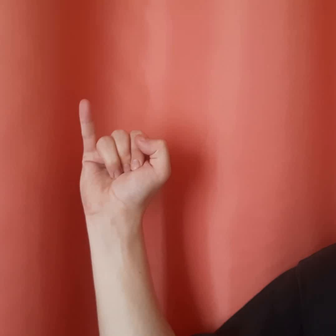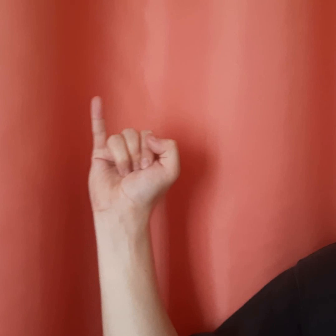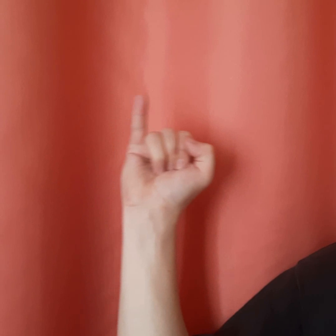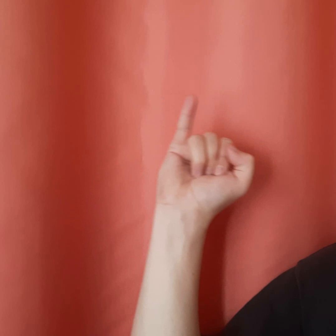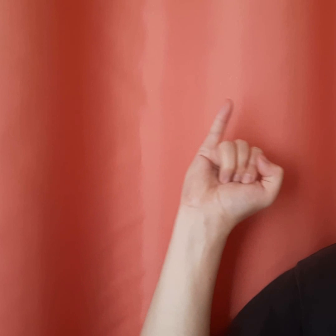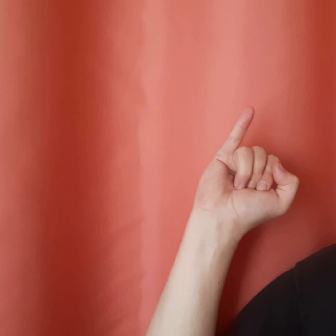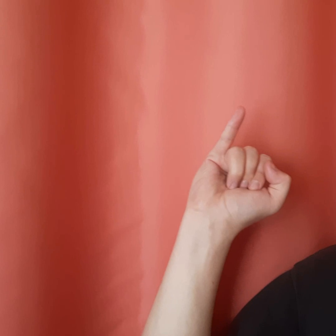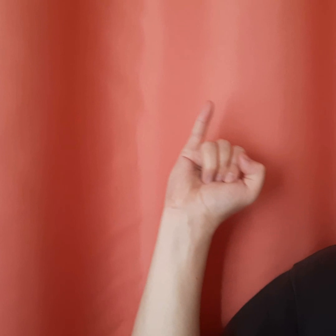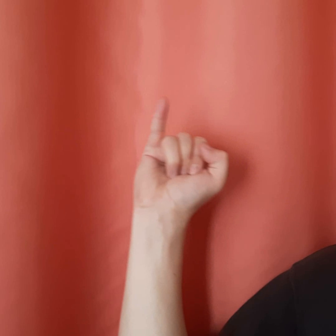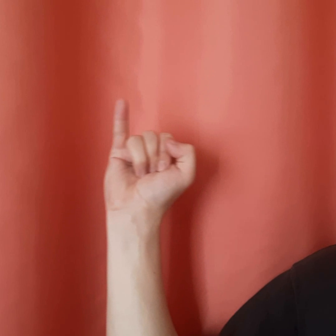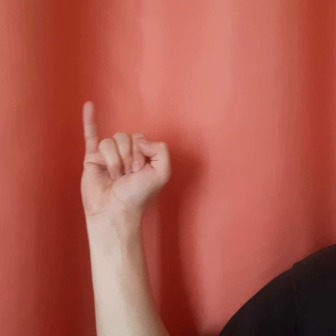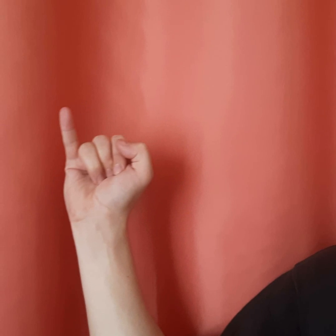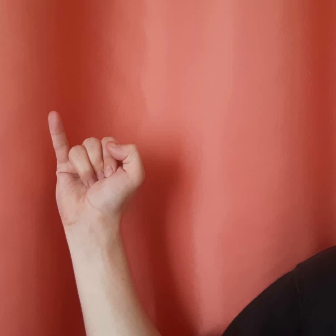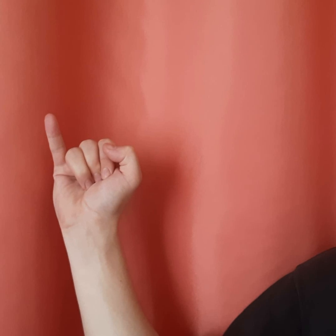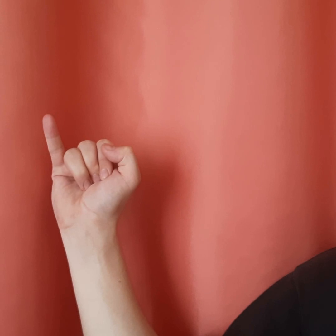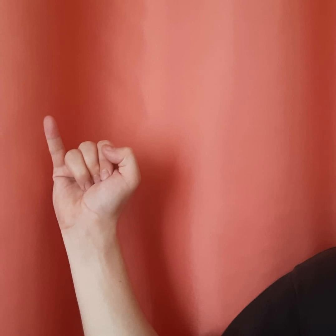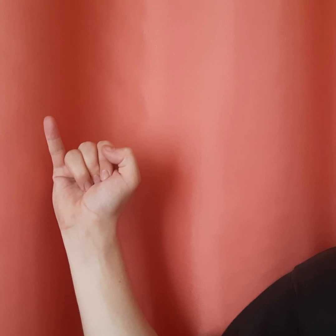Ї